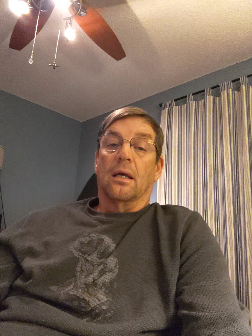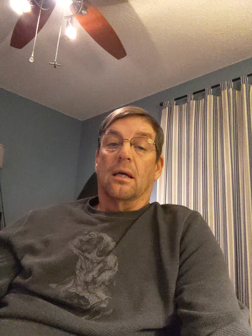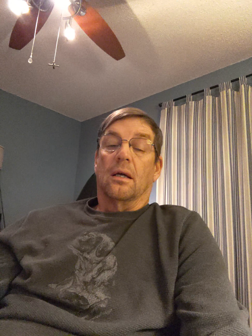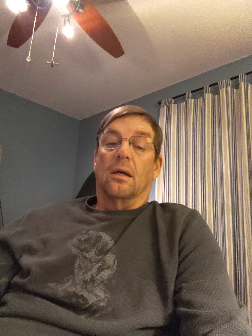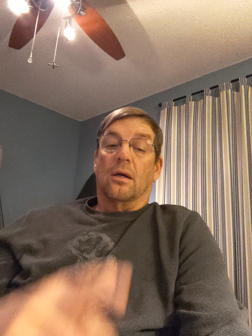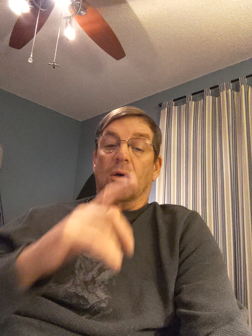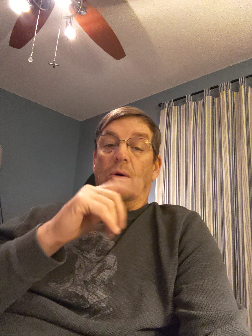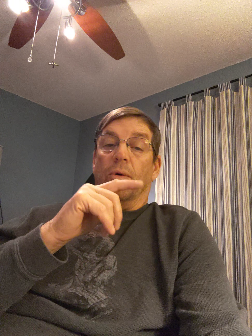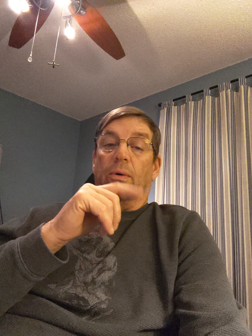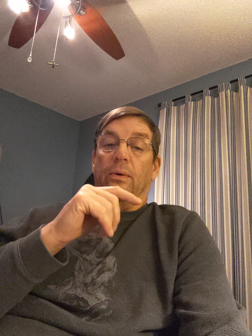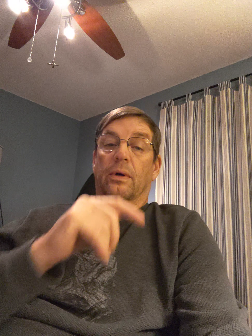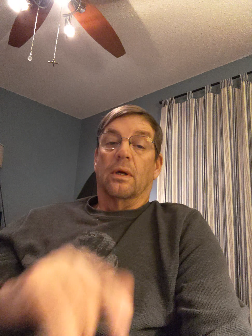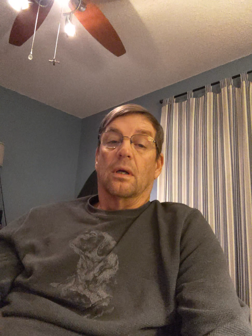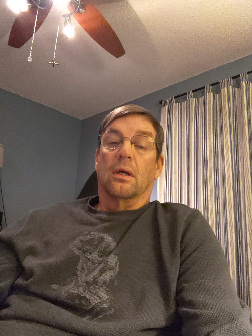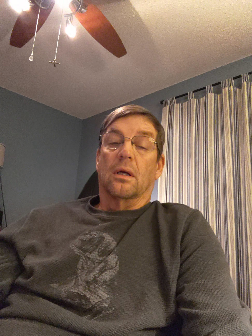who